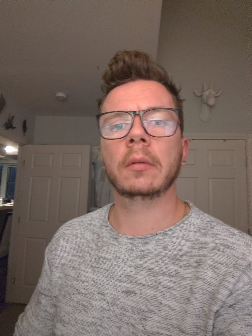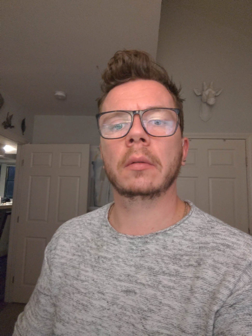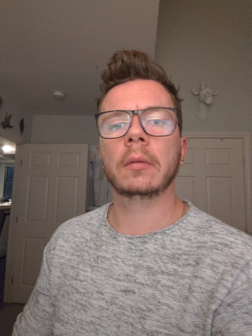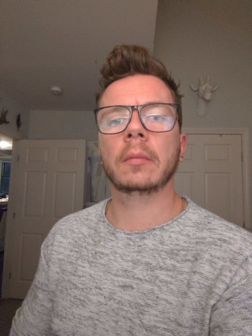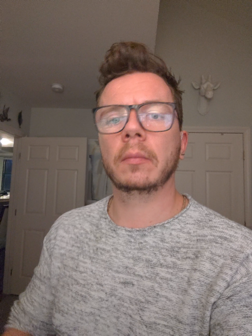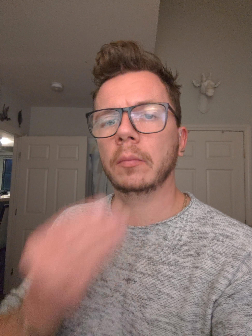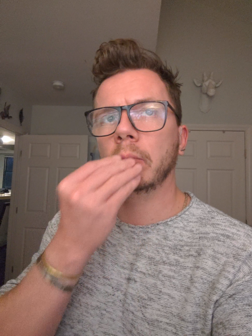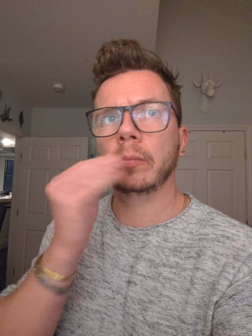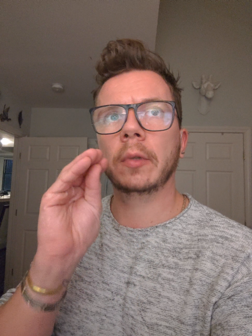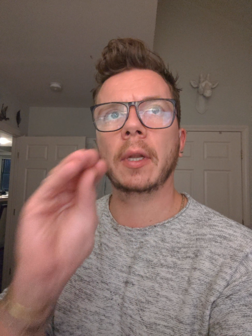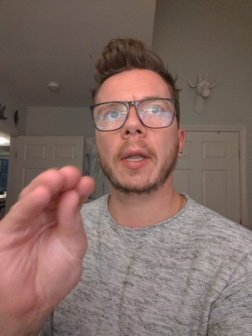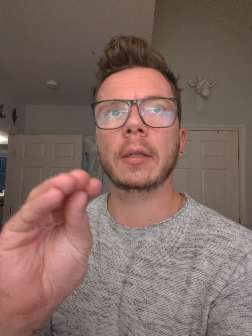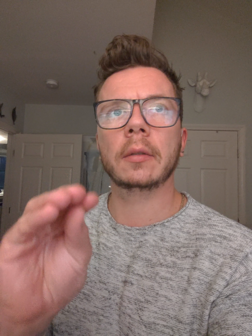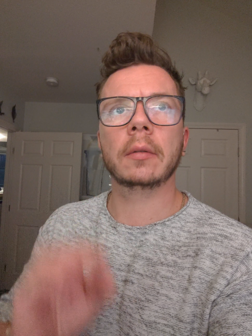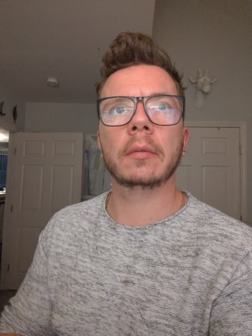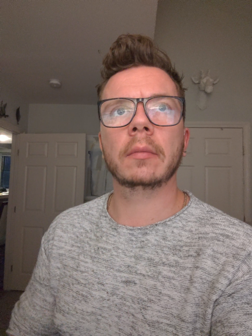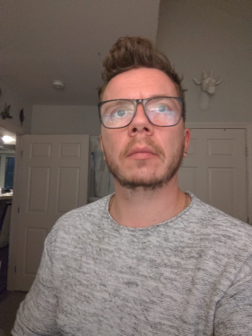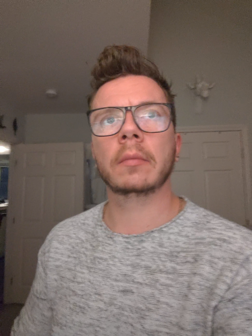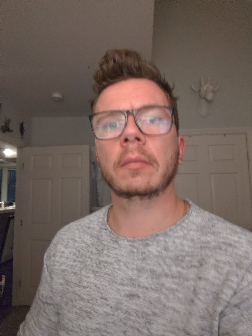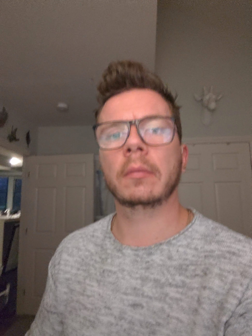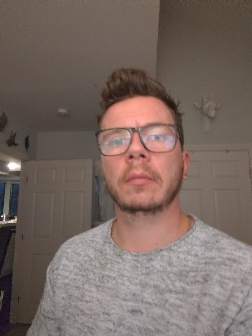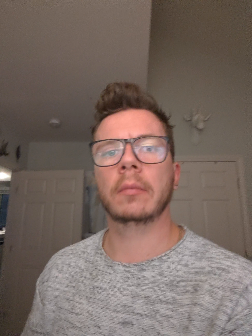kiss